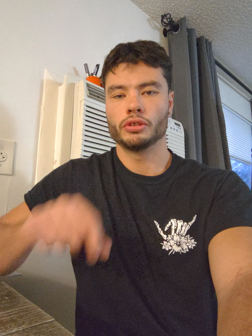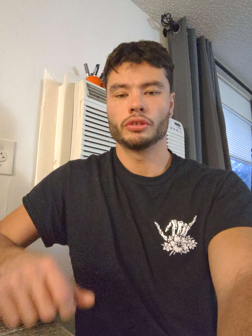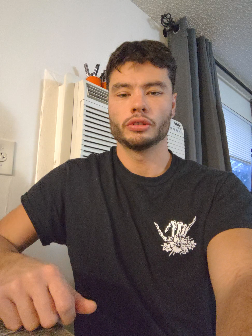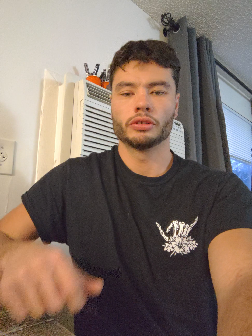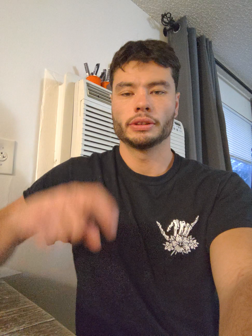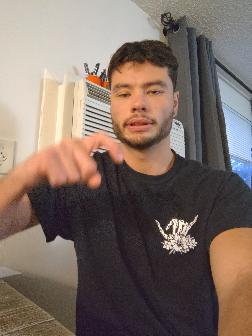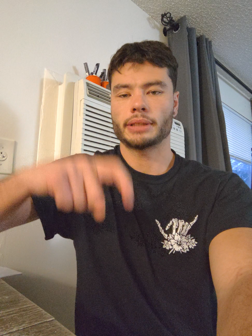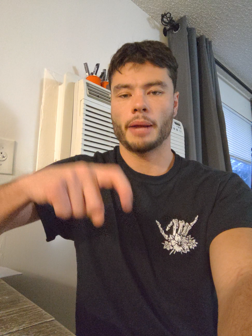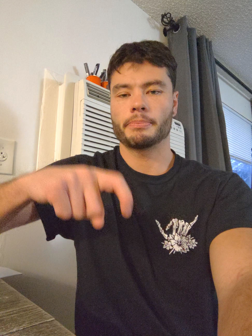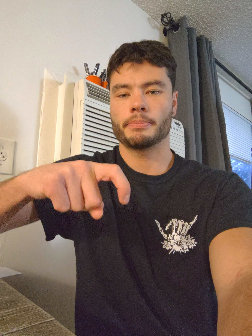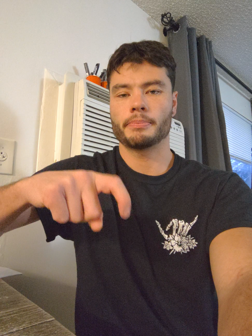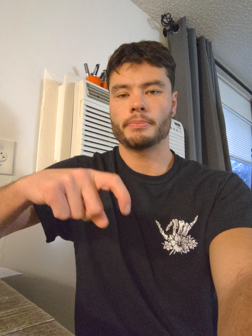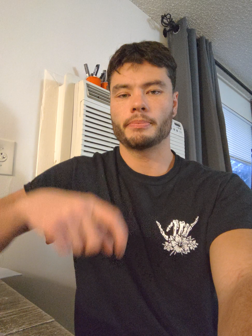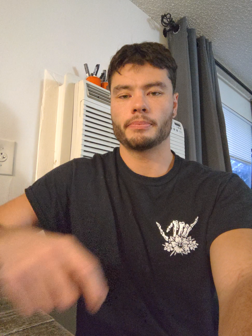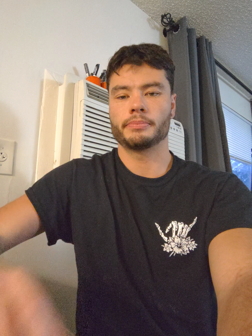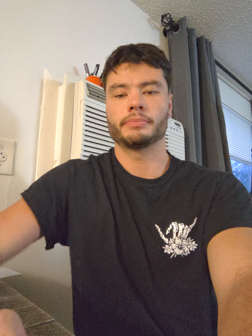time